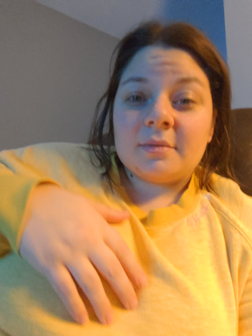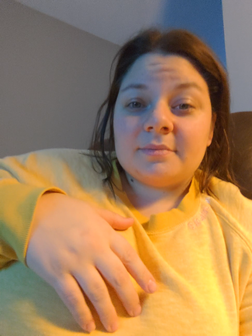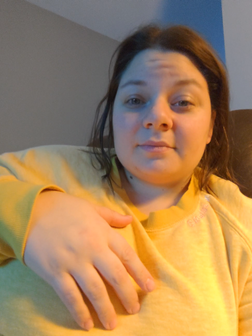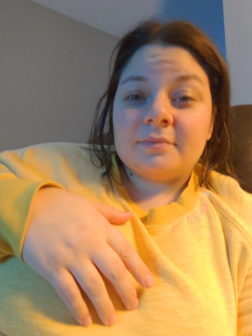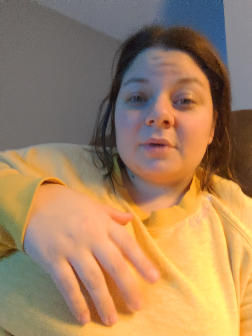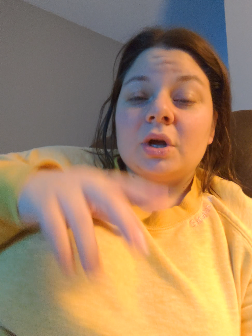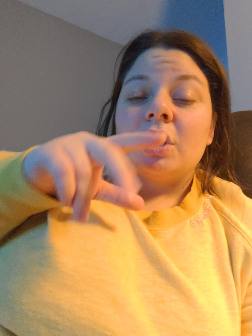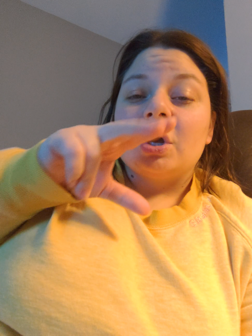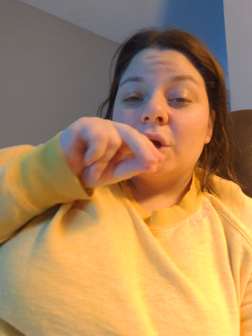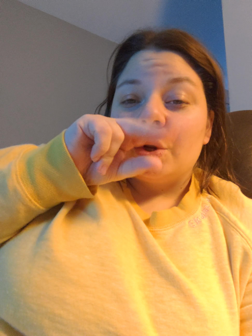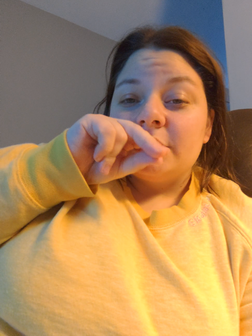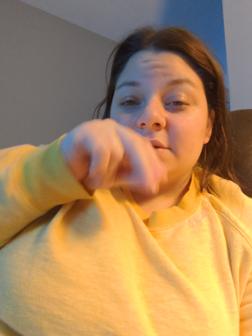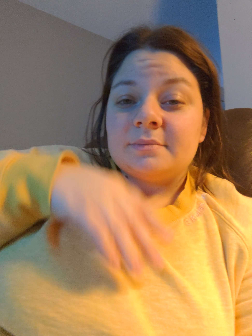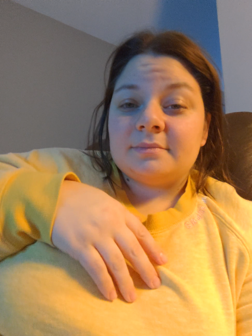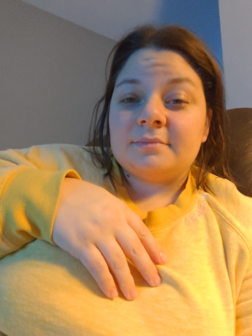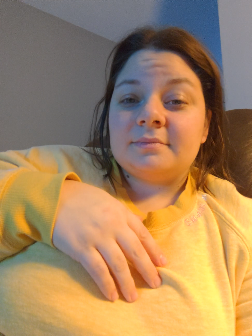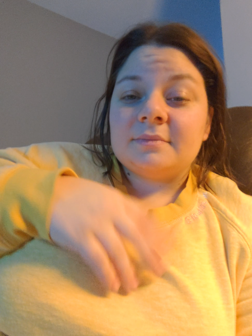goose